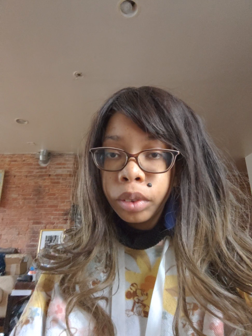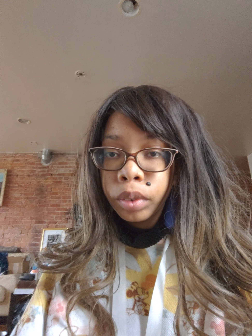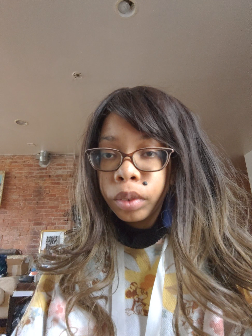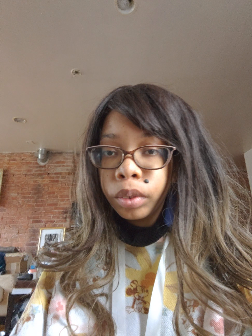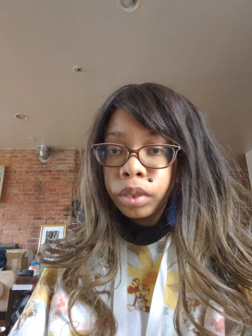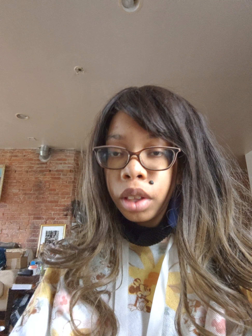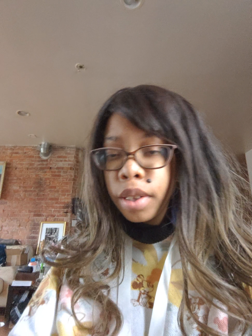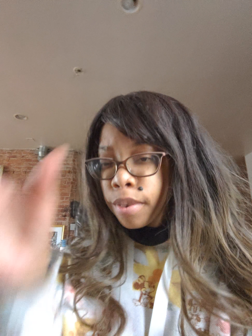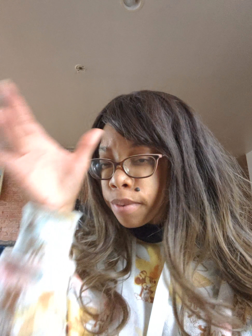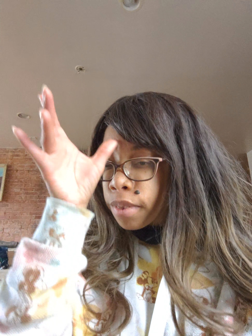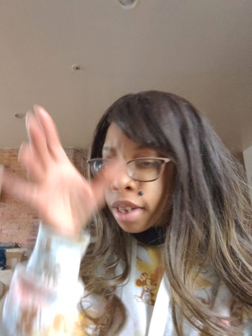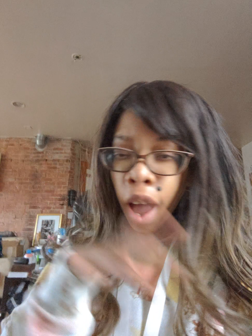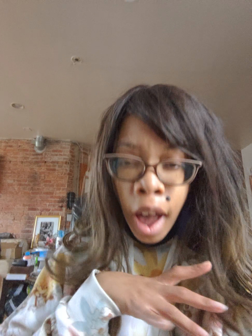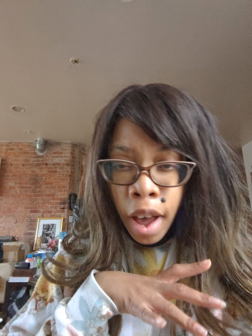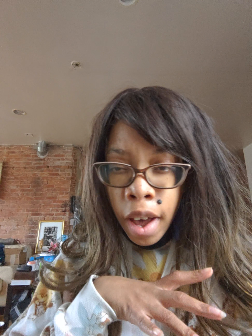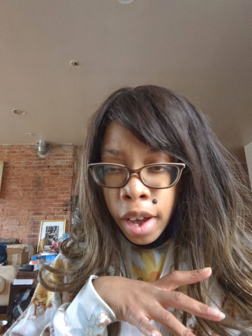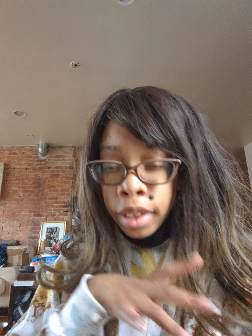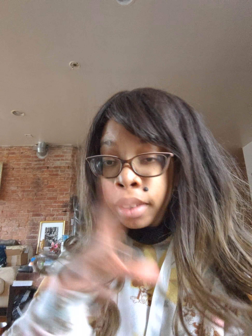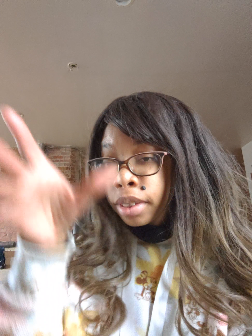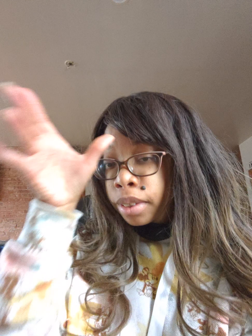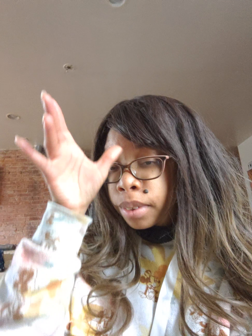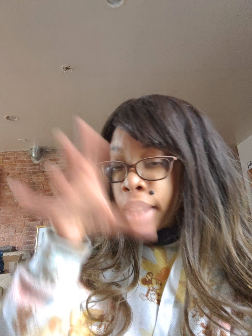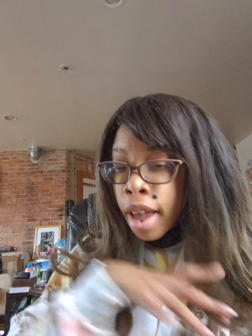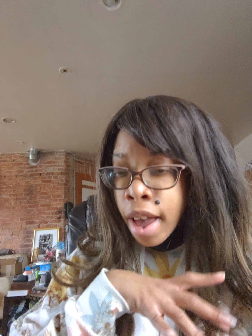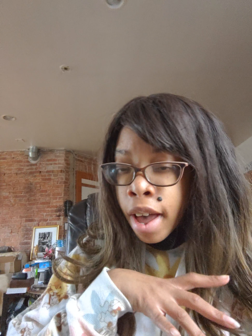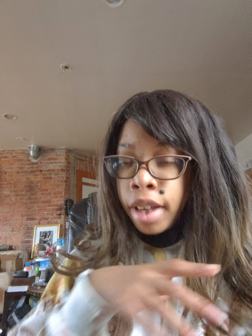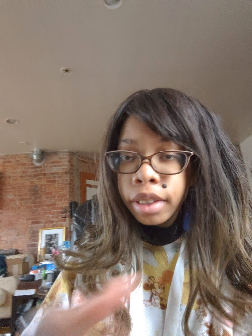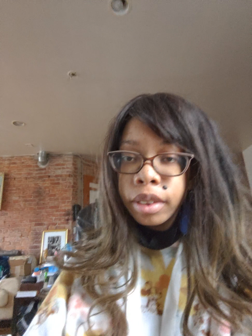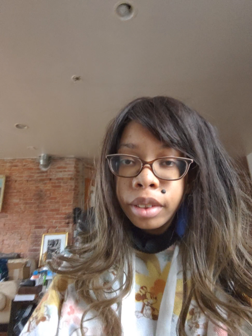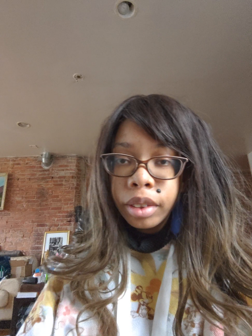man